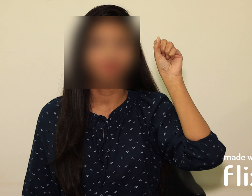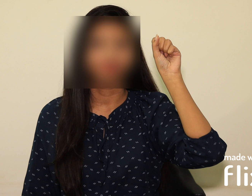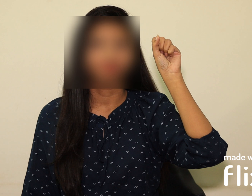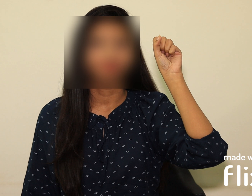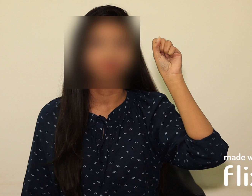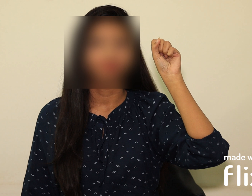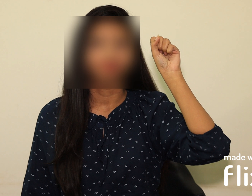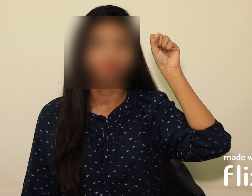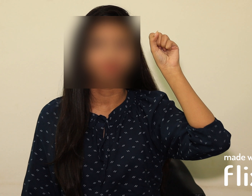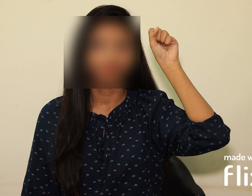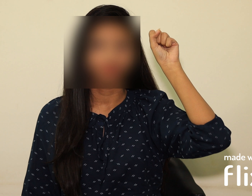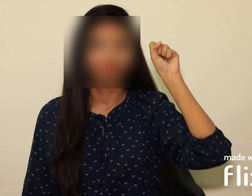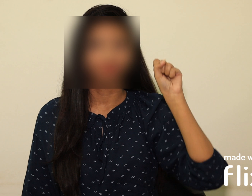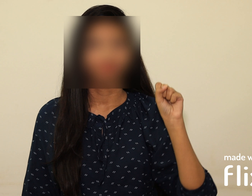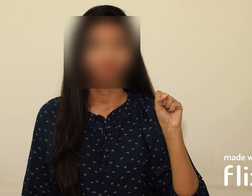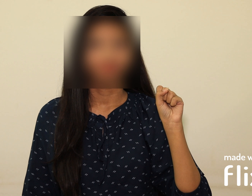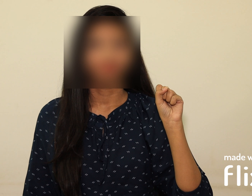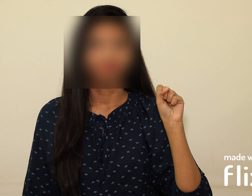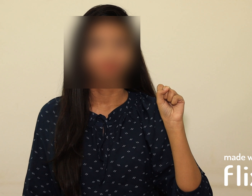آ